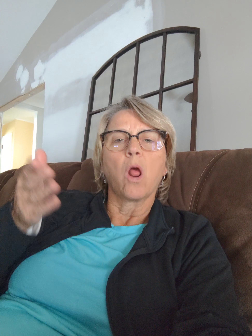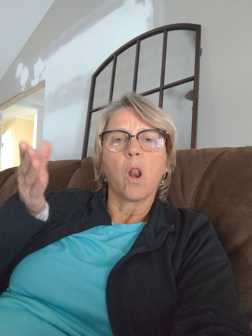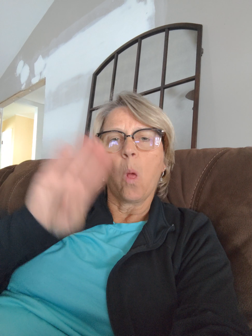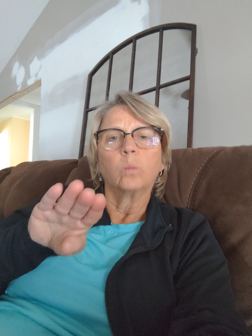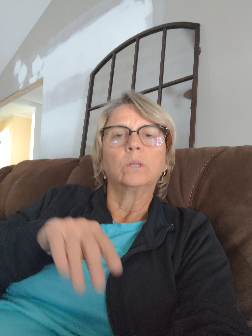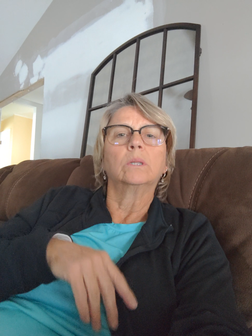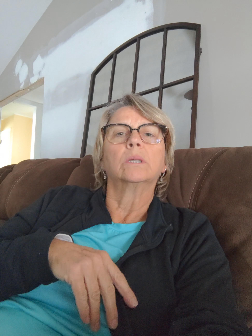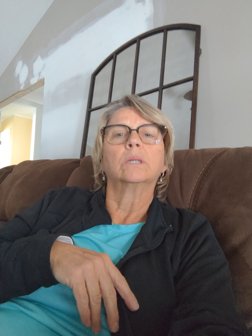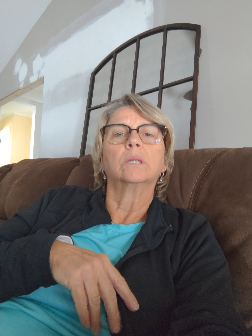close